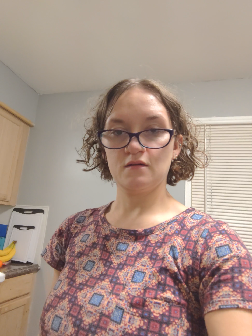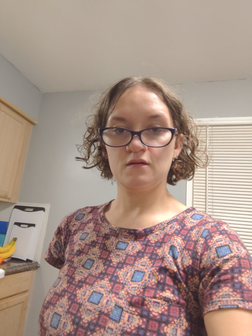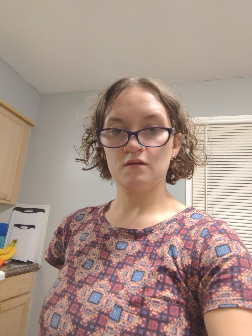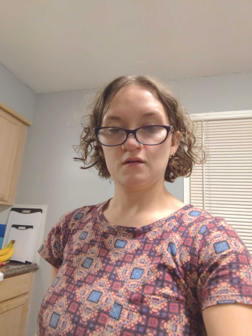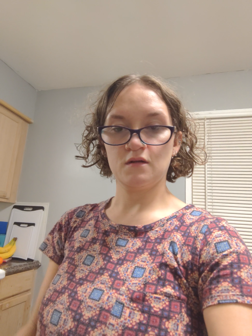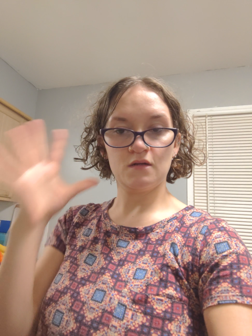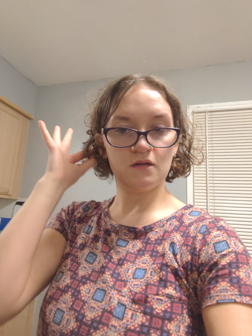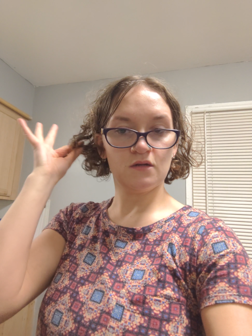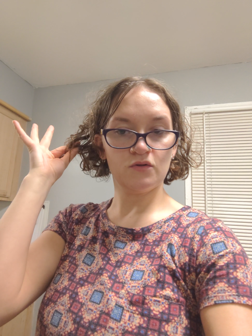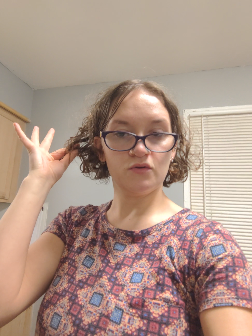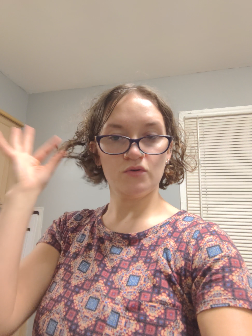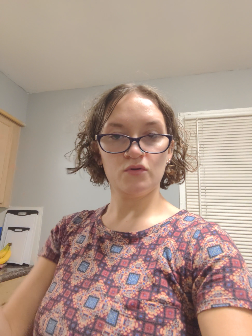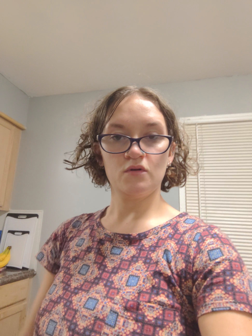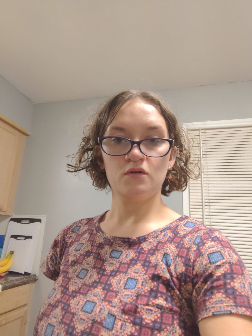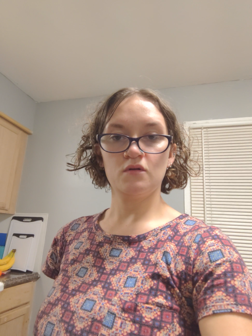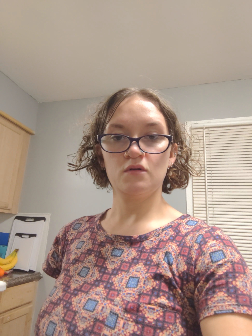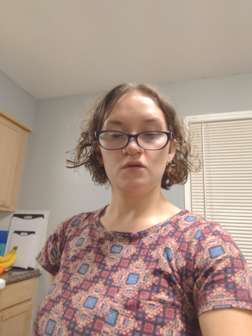hair